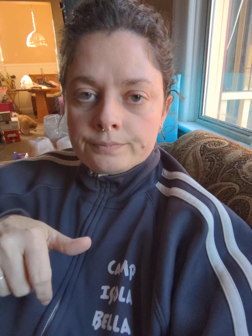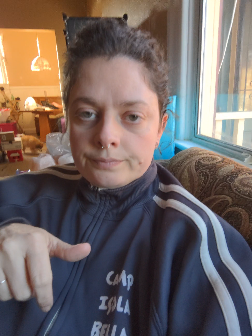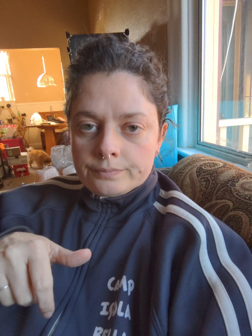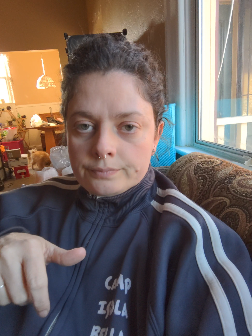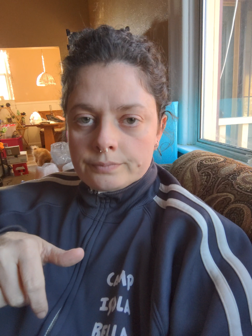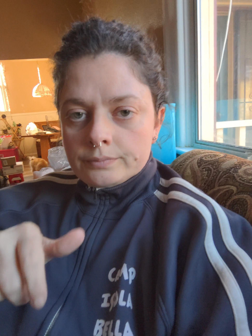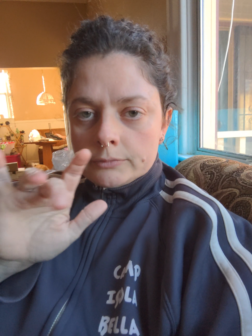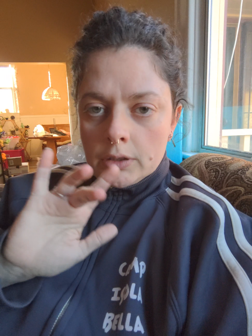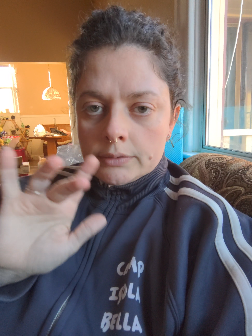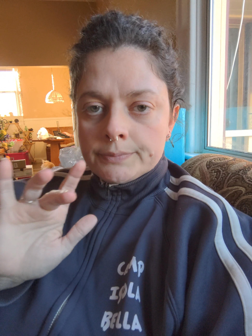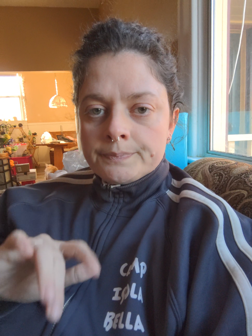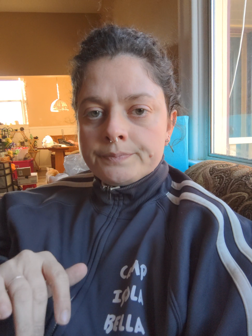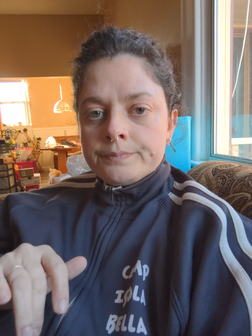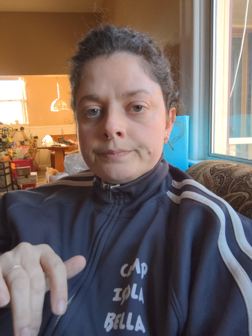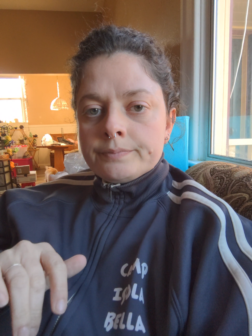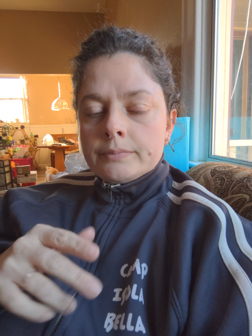yucky